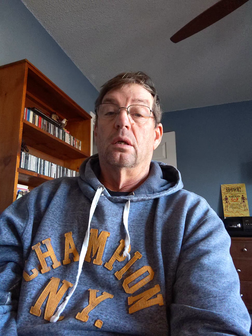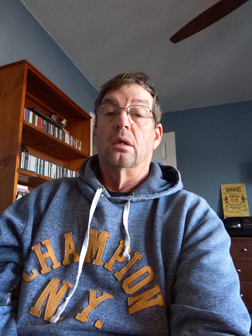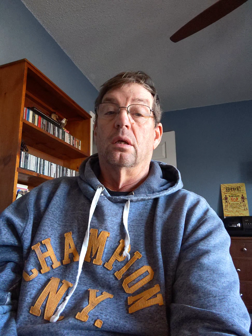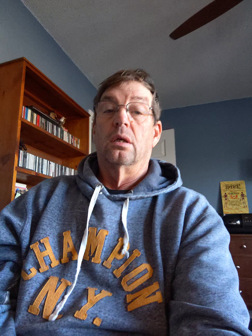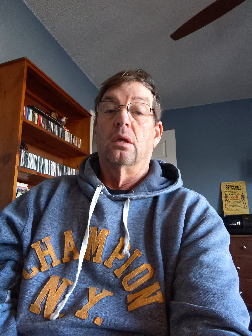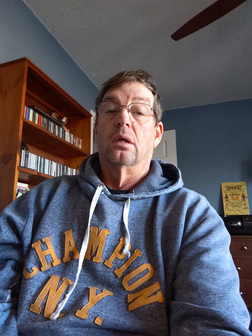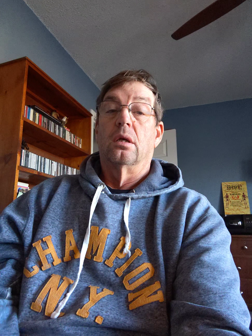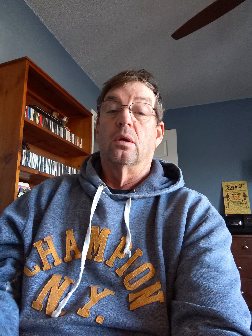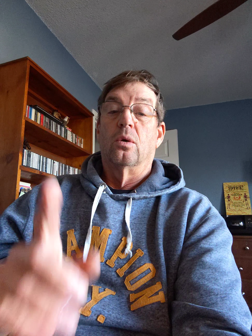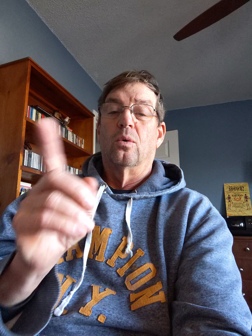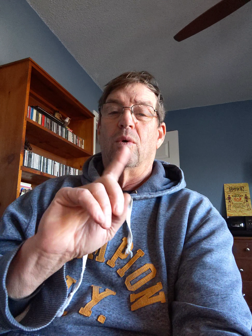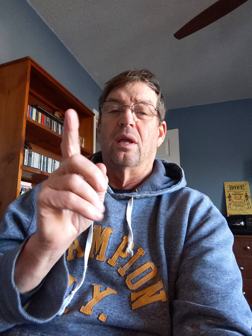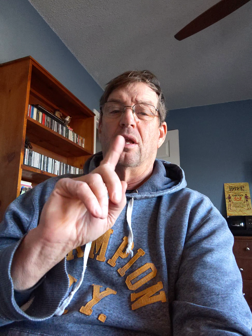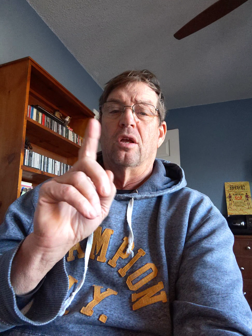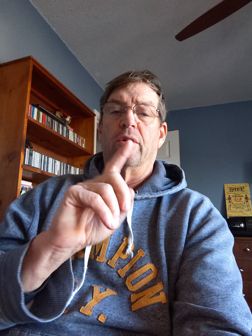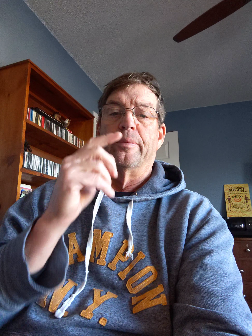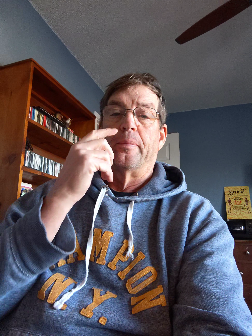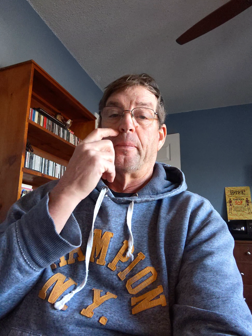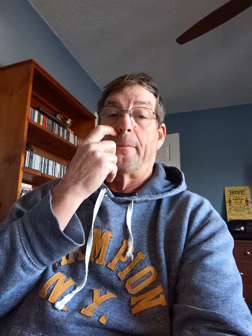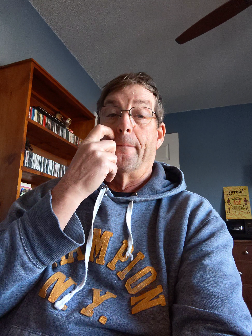where